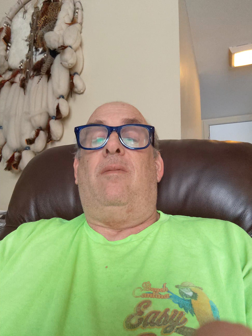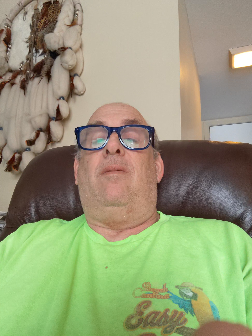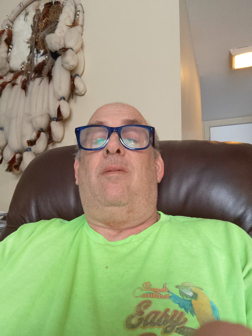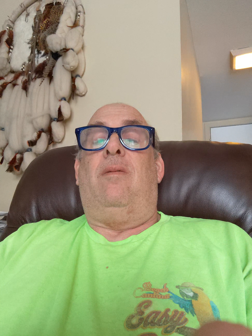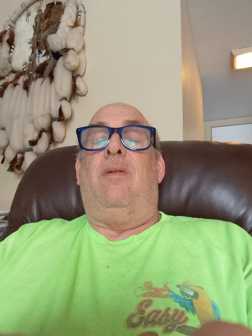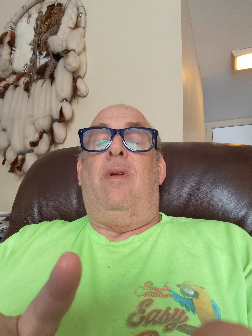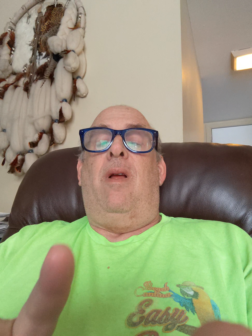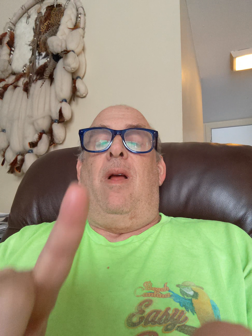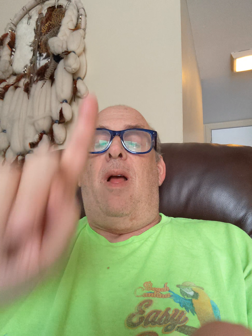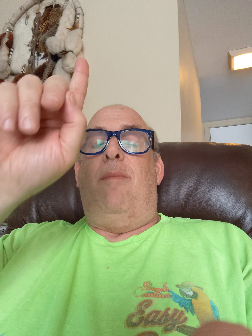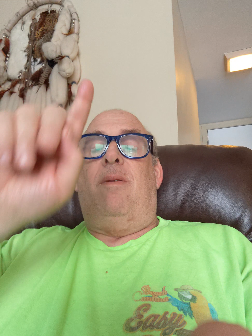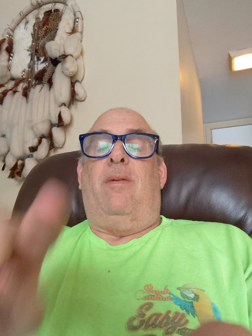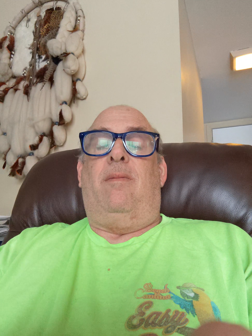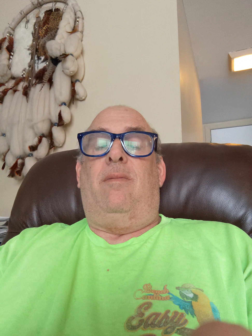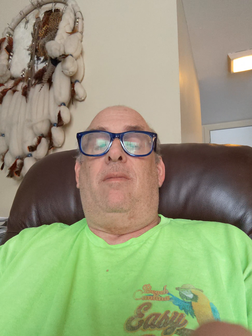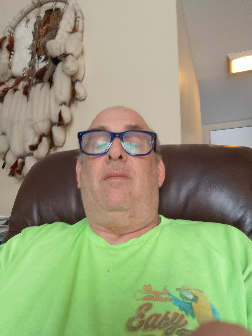up